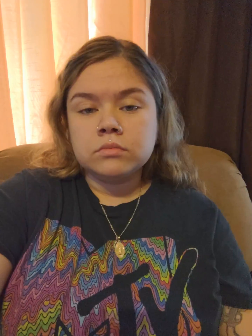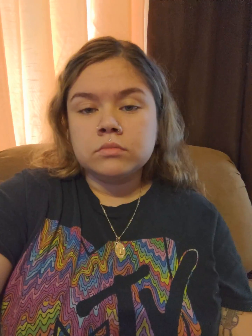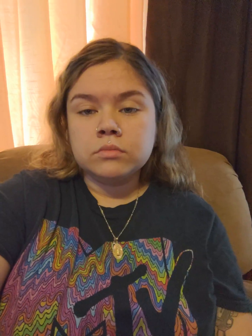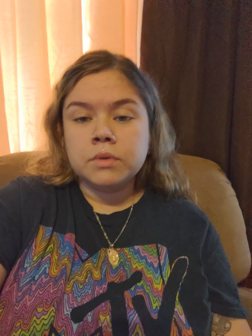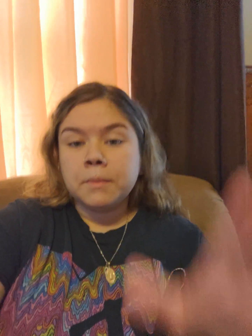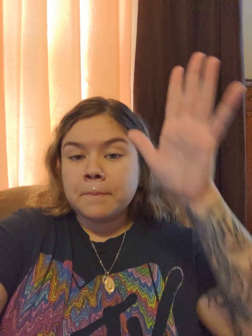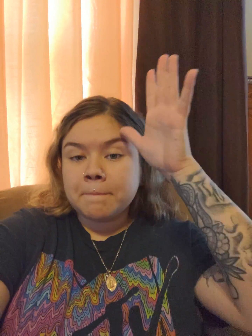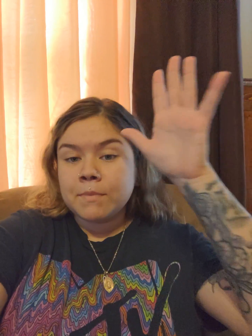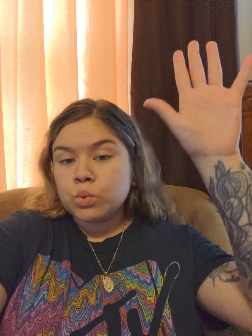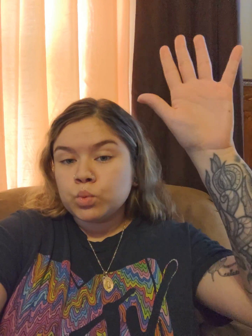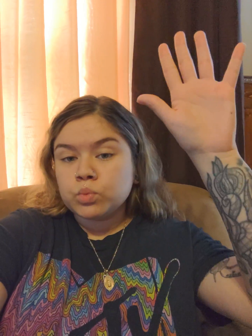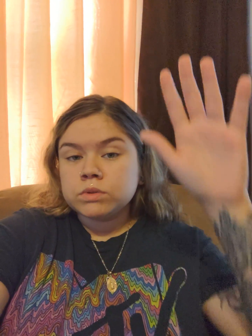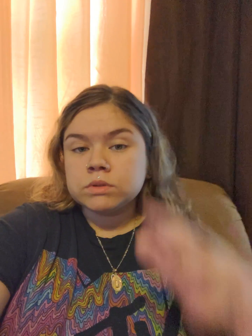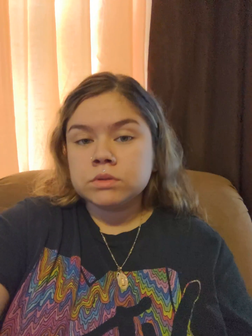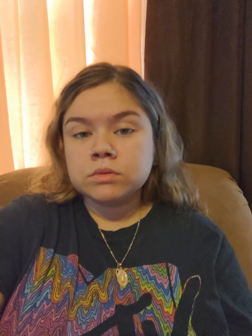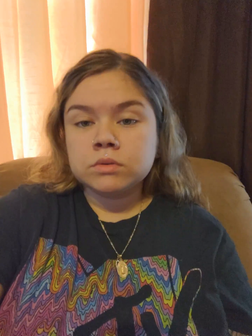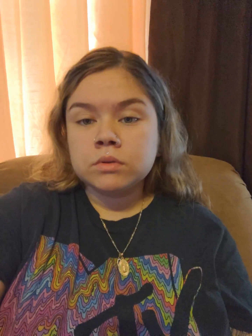moose